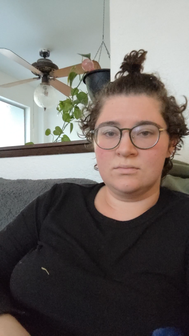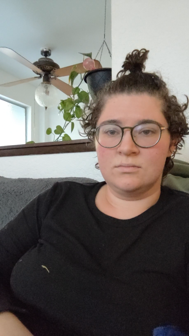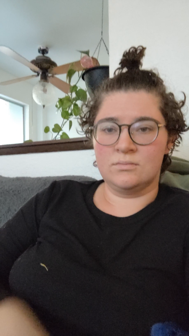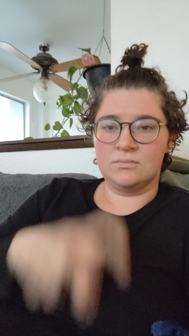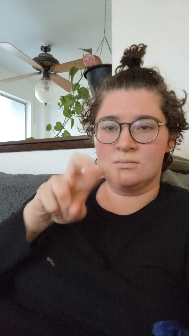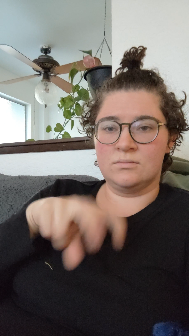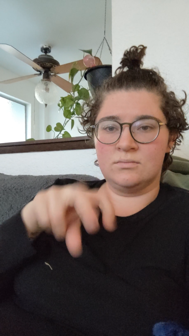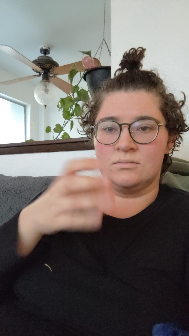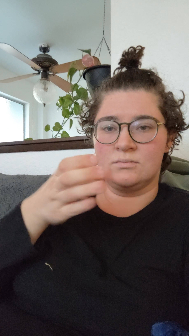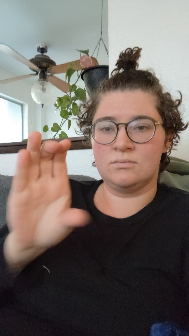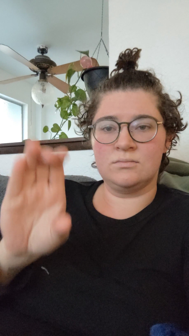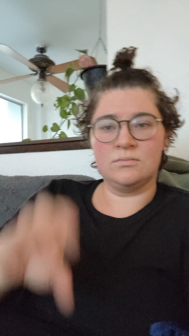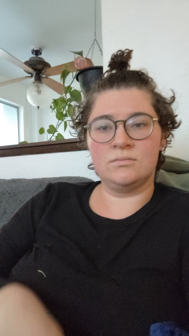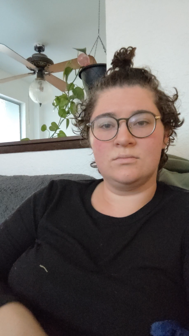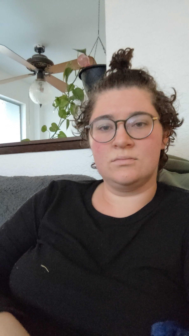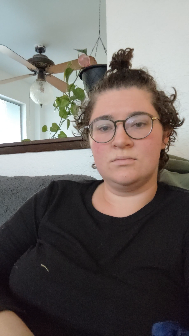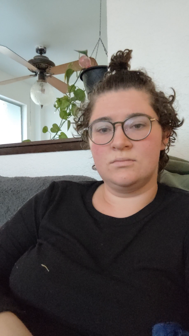potato chip